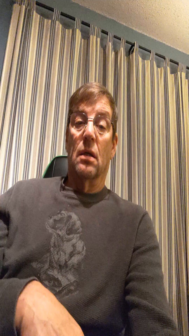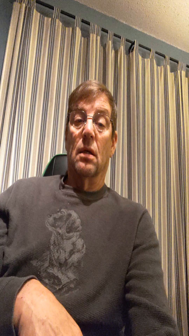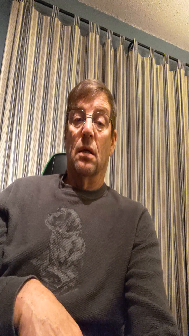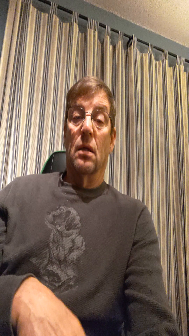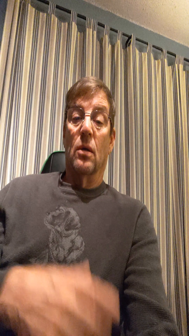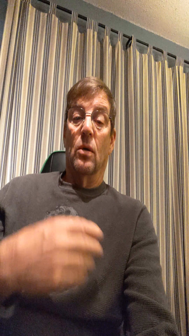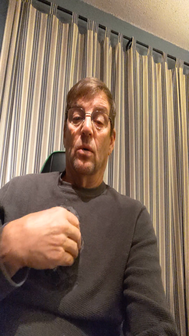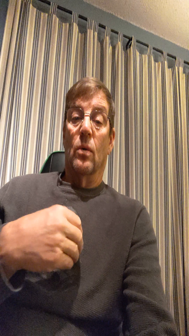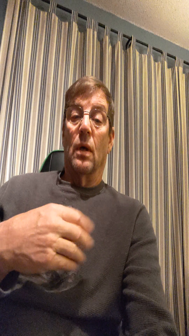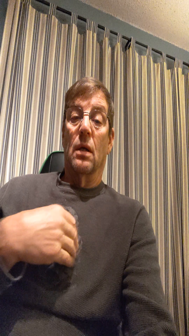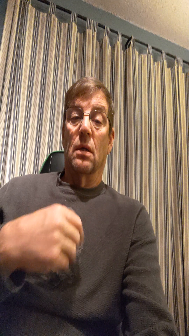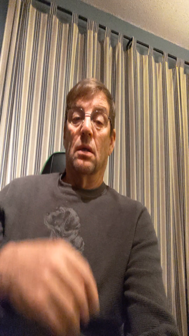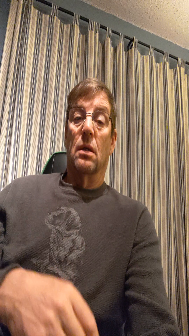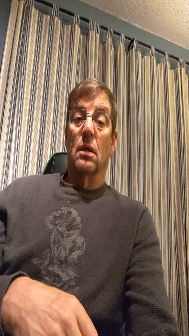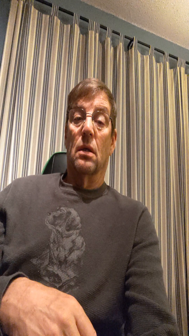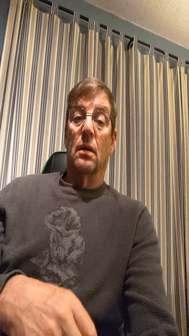white